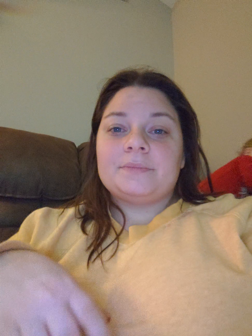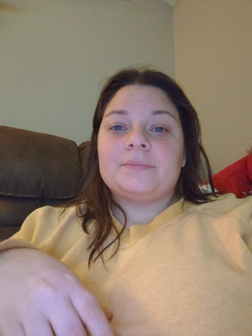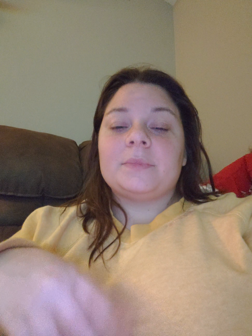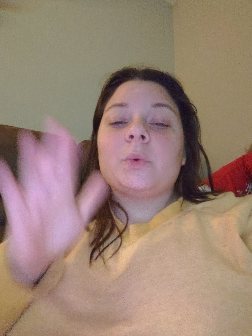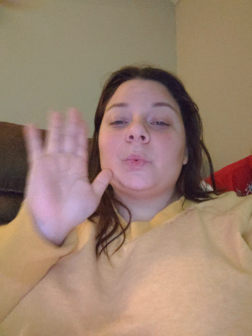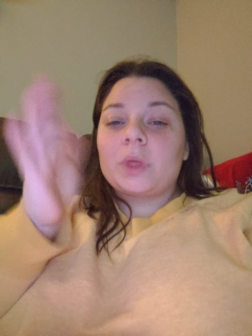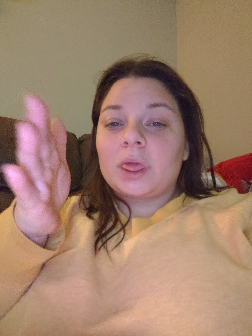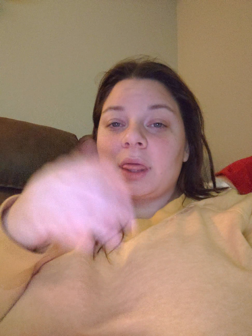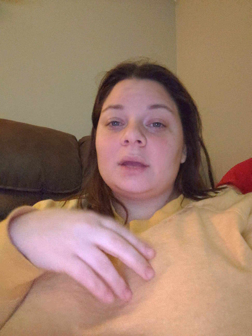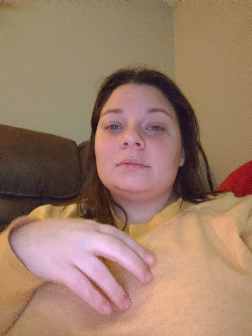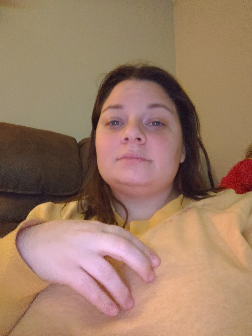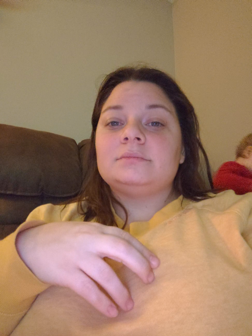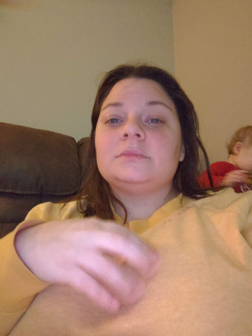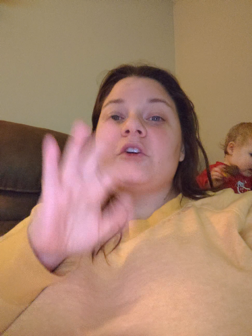will